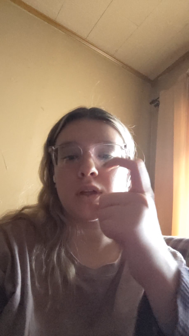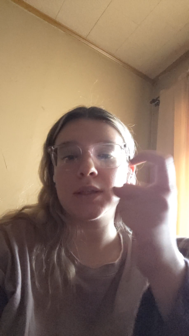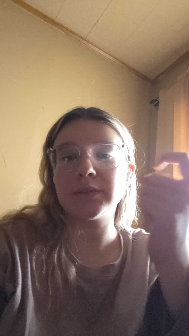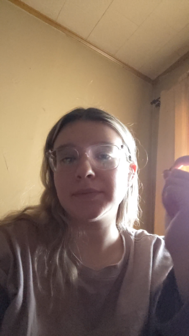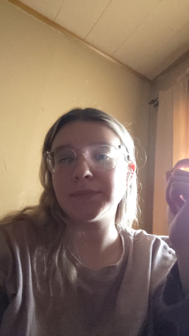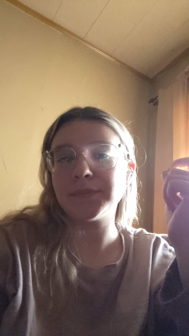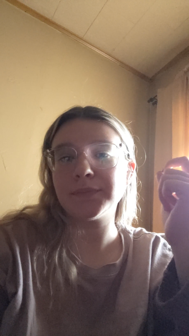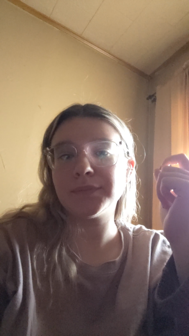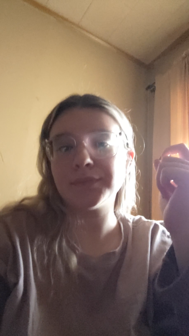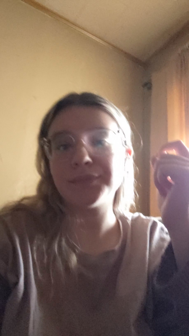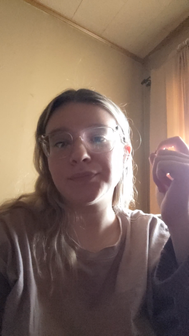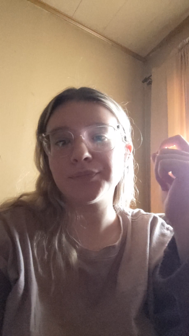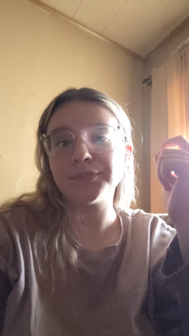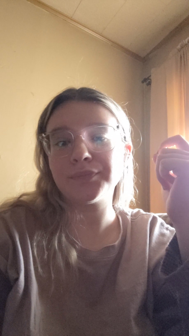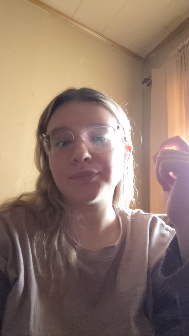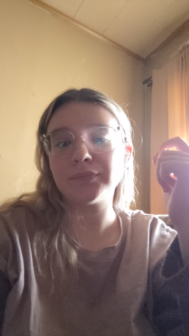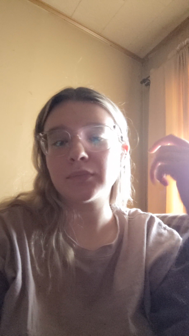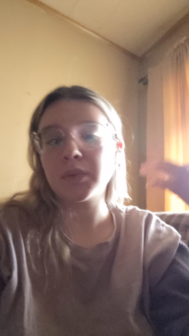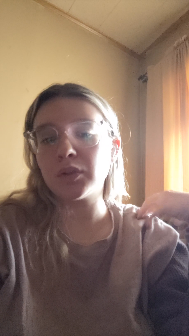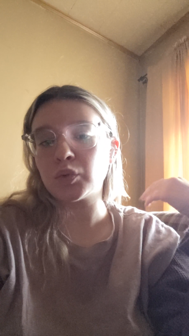shoulder